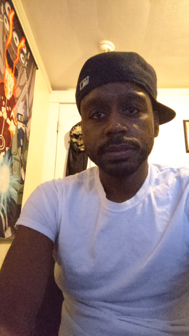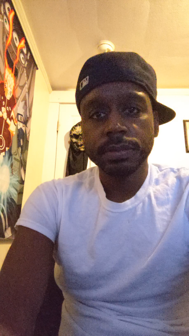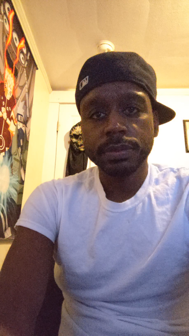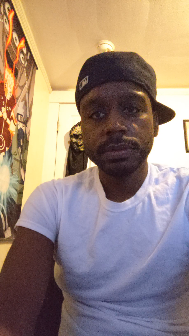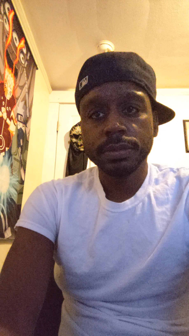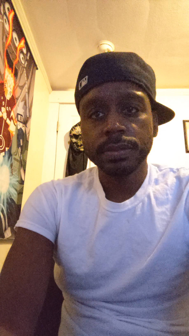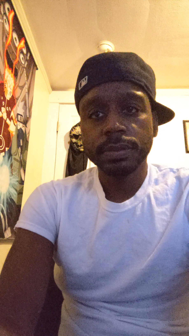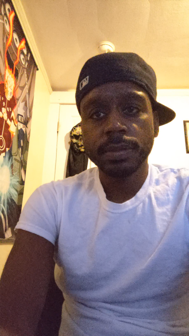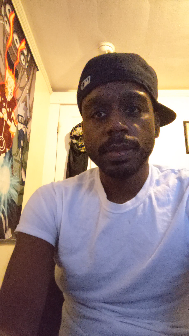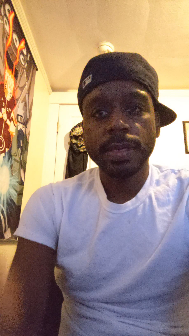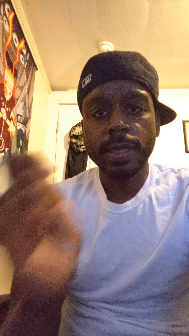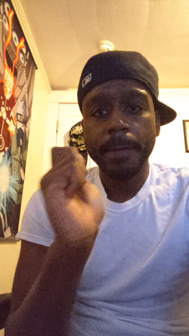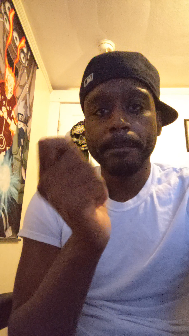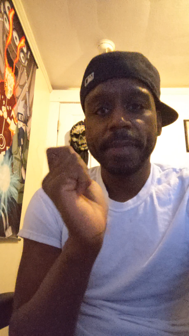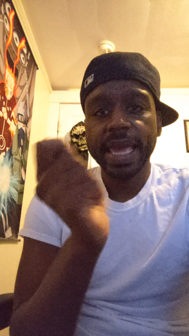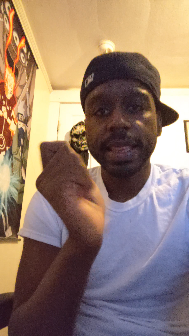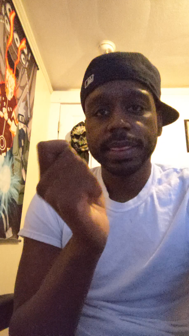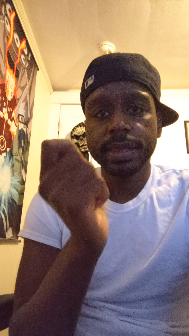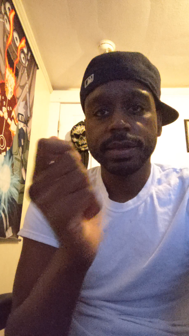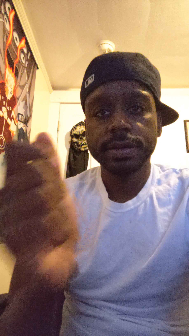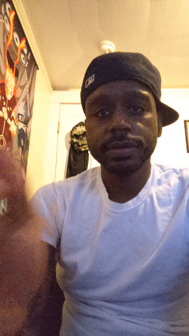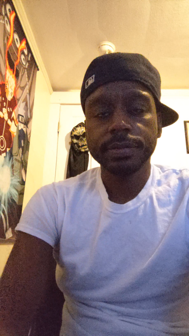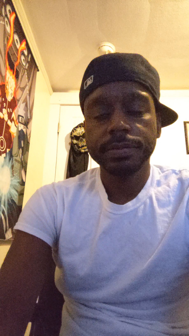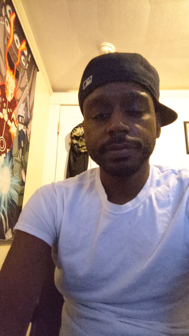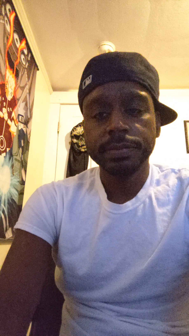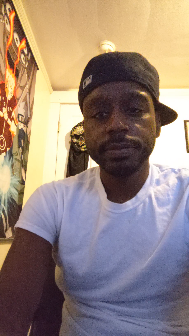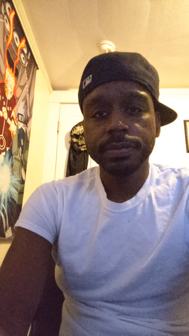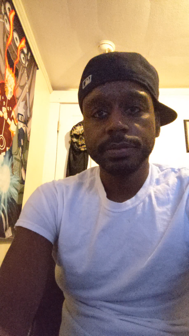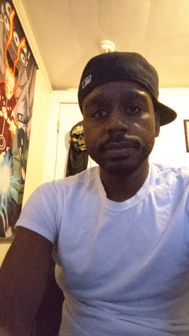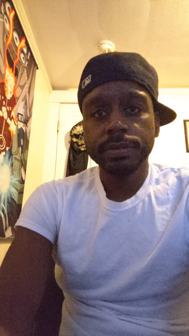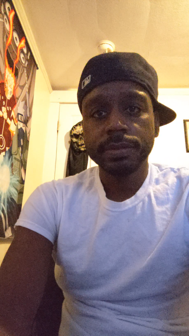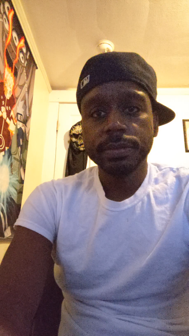bat